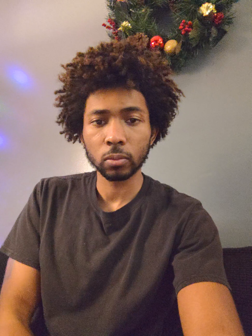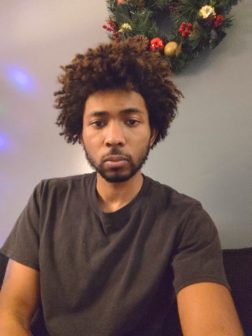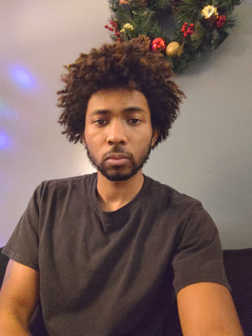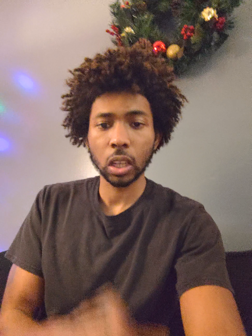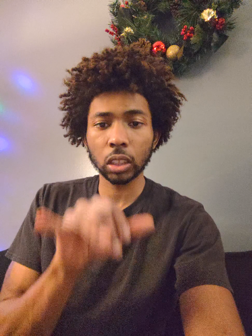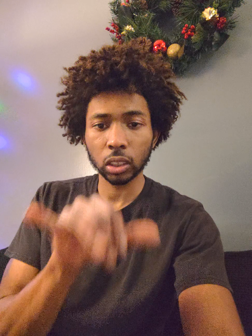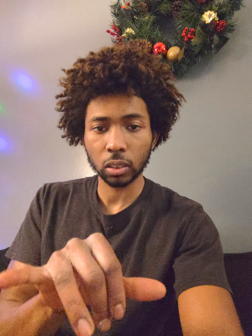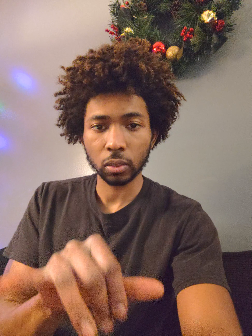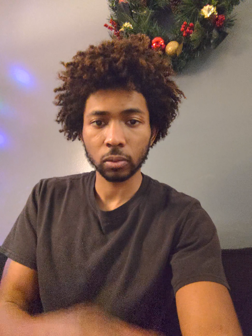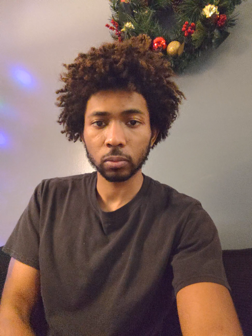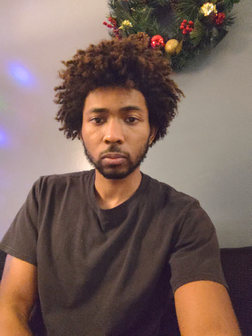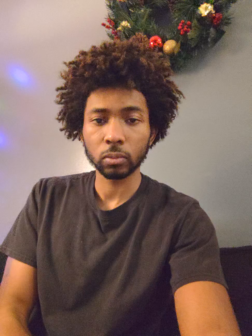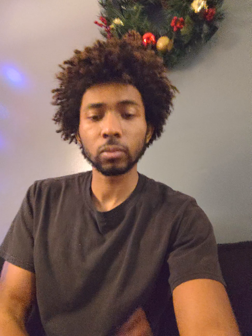stay